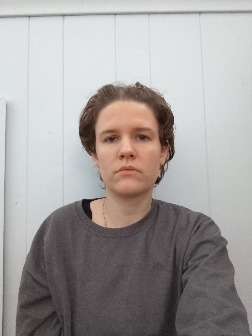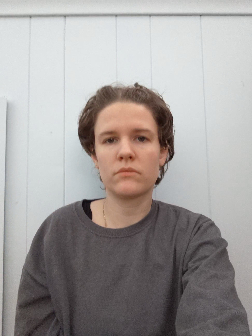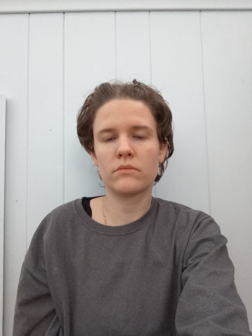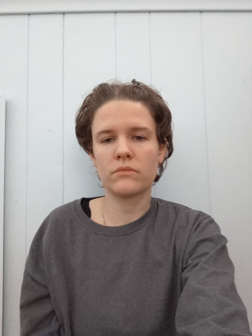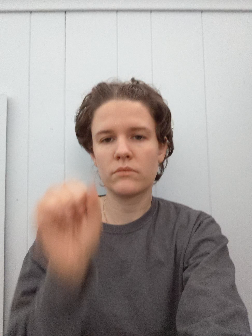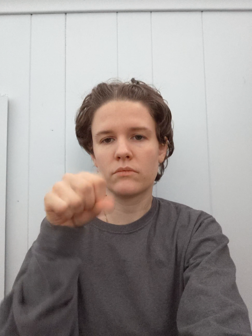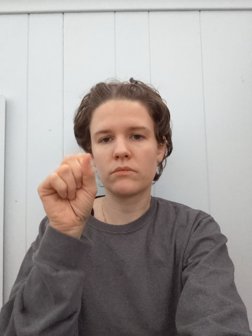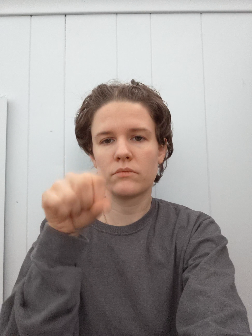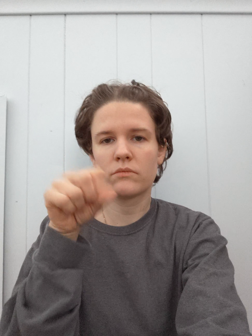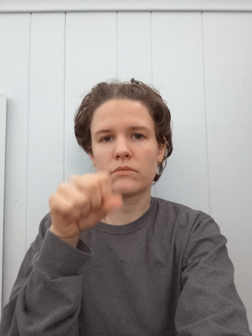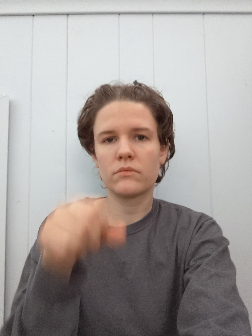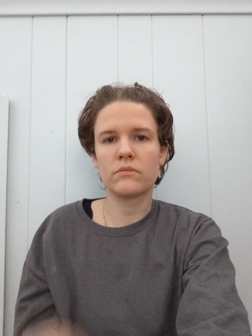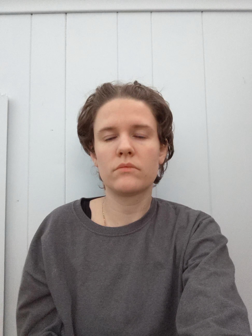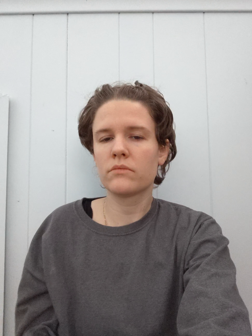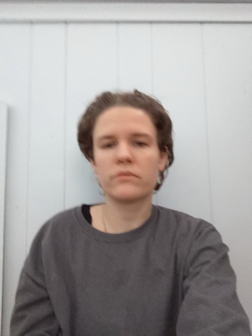carrot